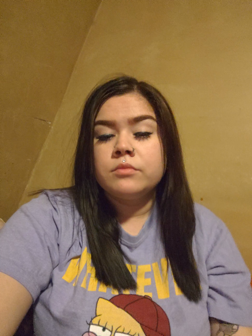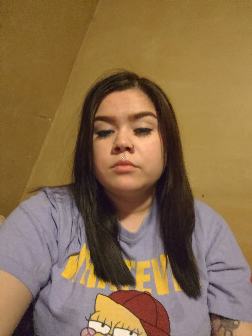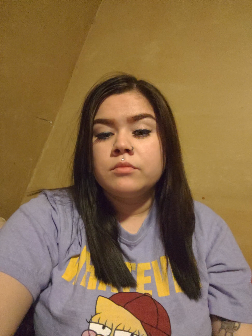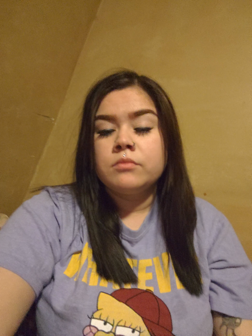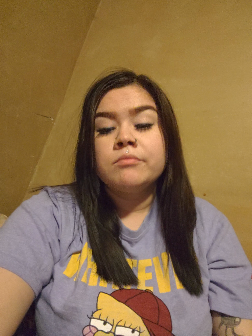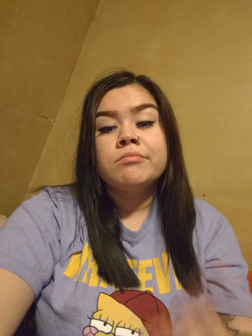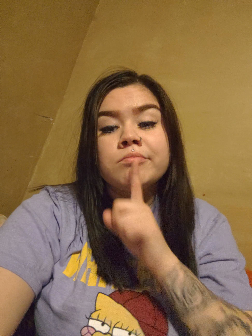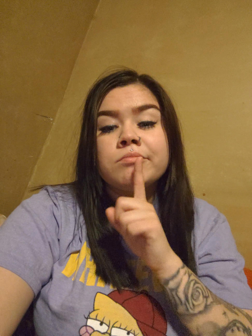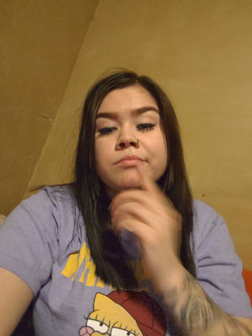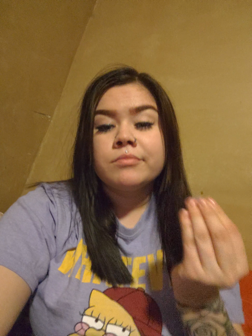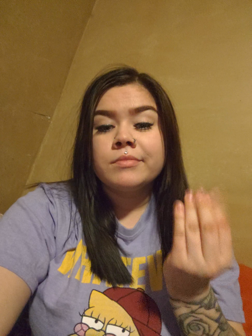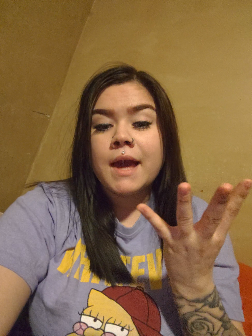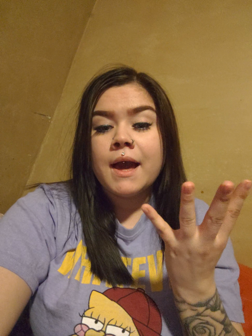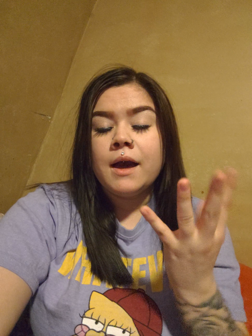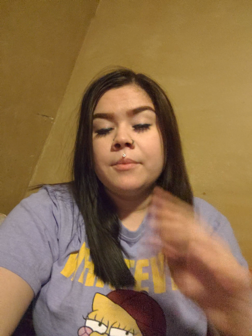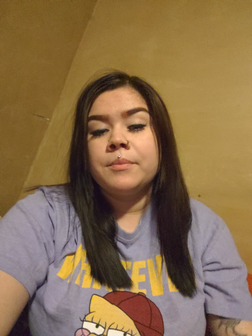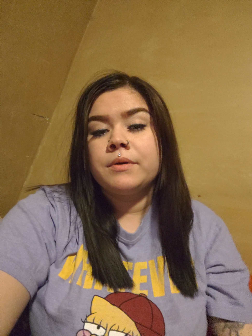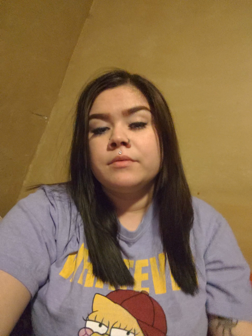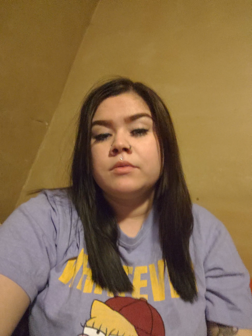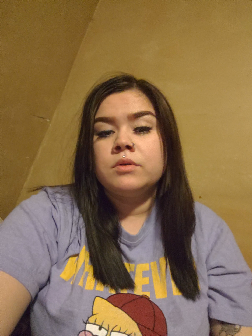lamp